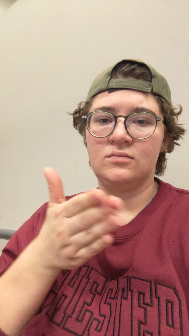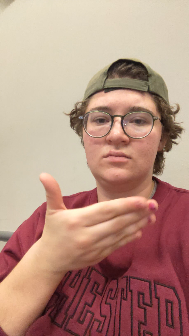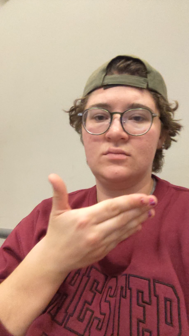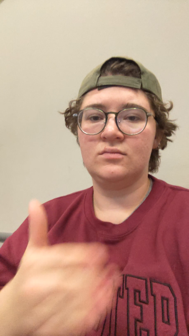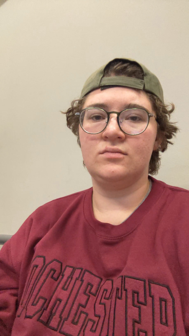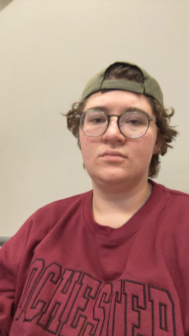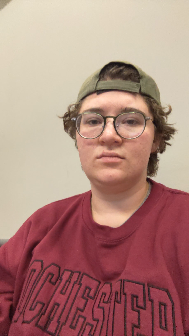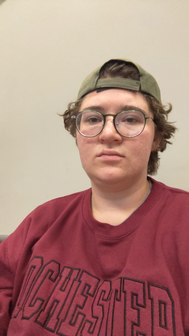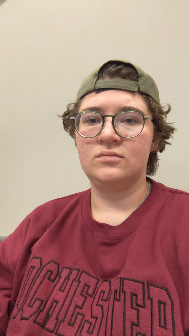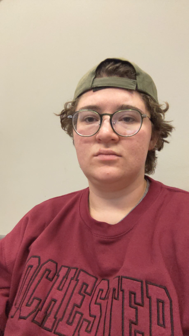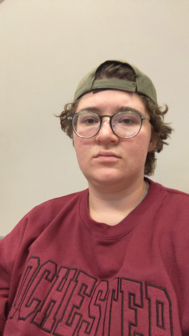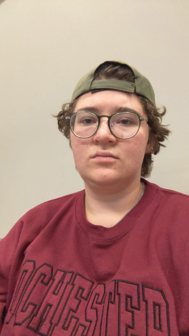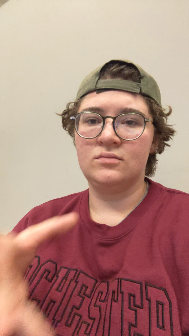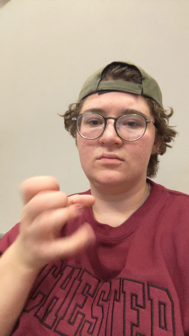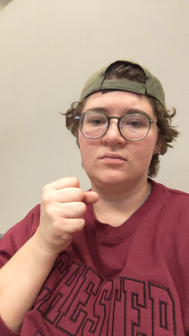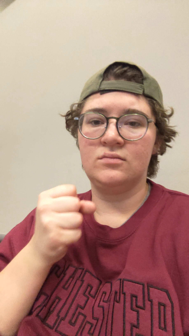get